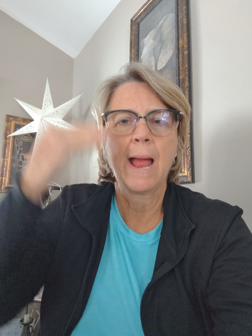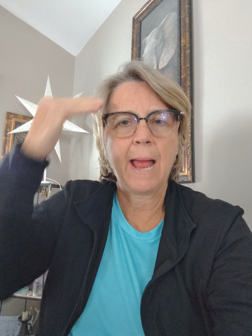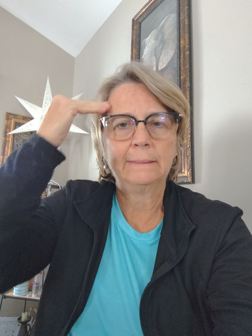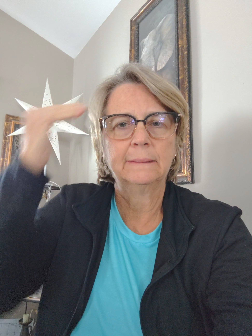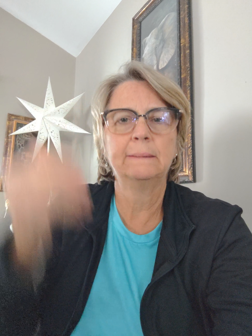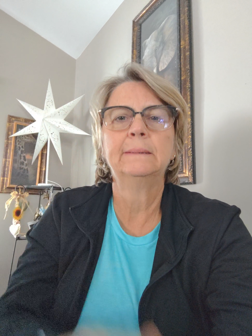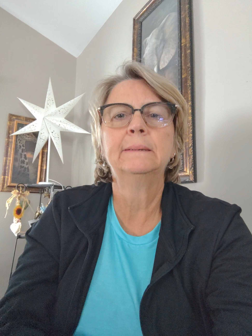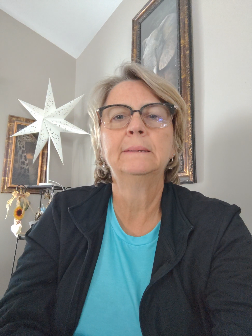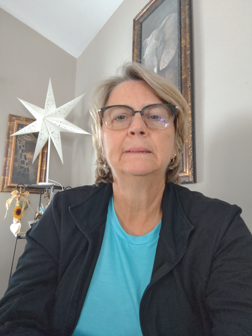head